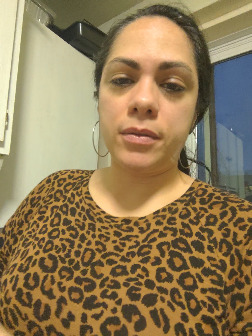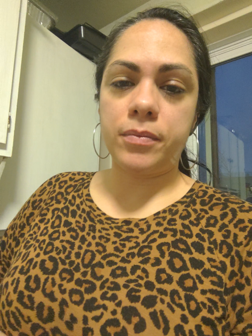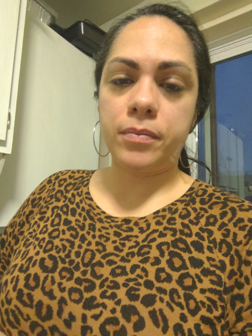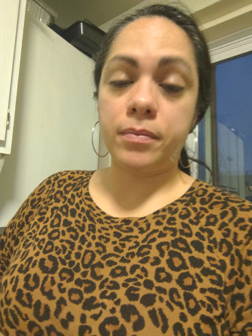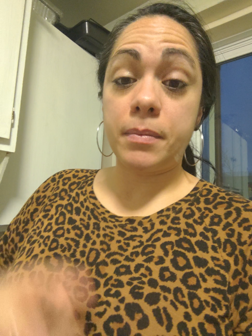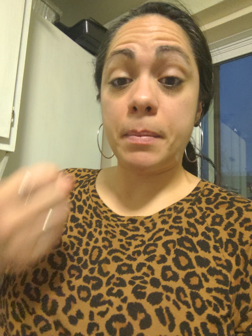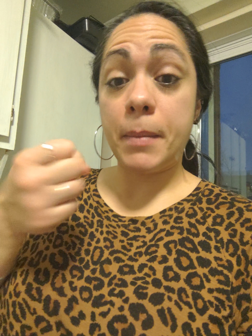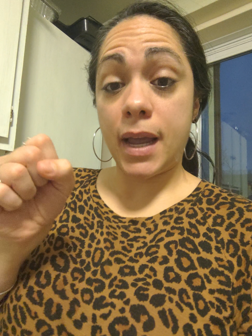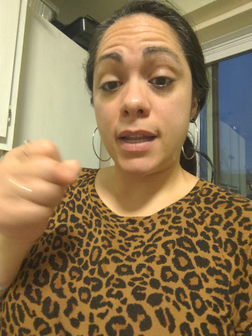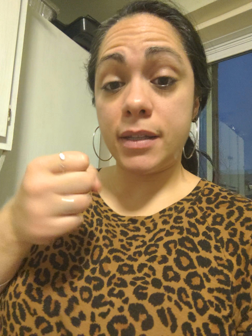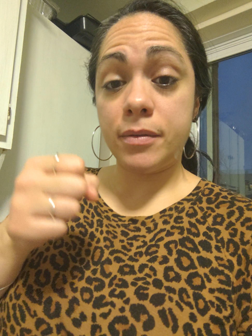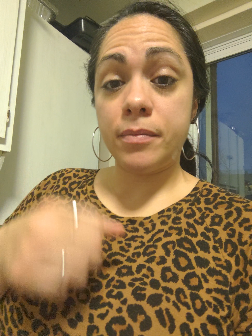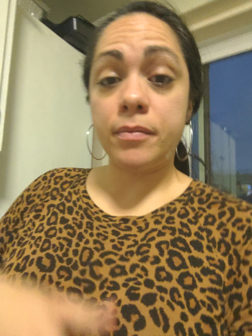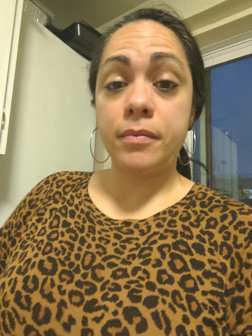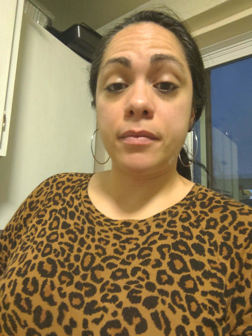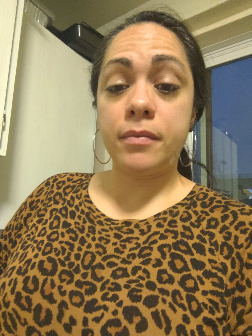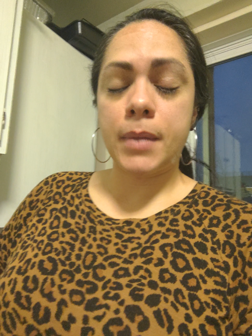make